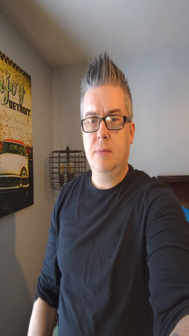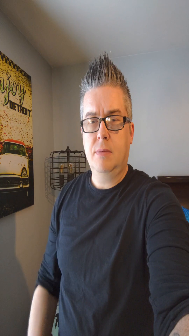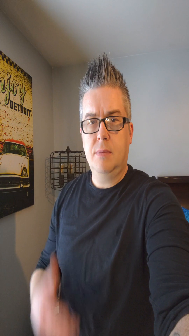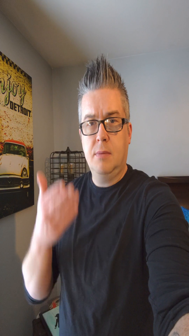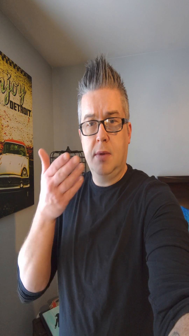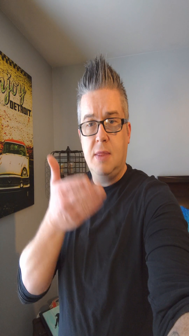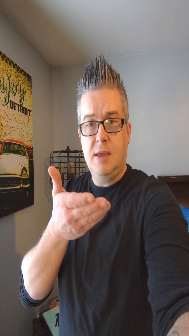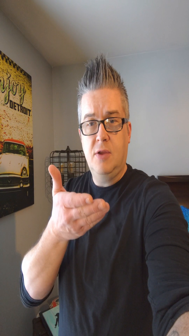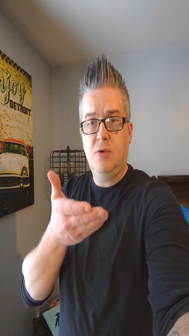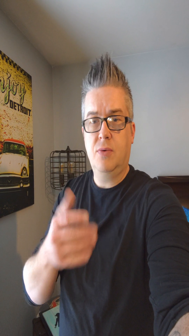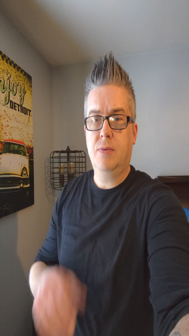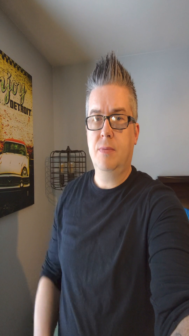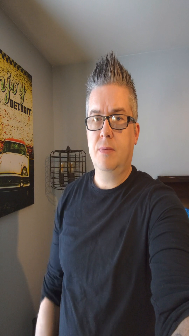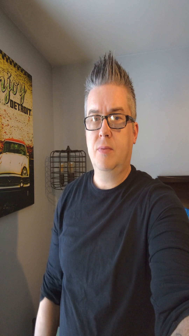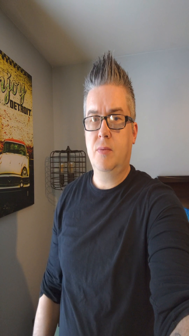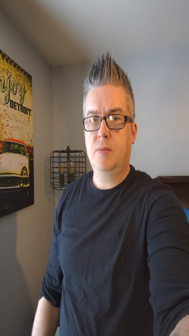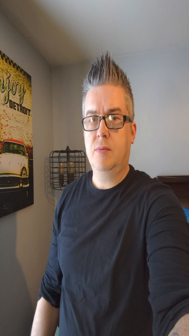there